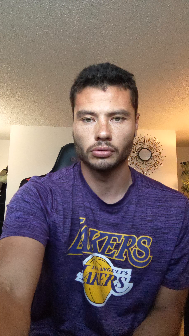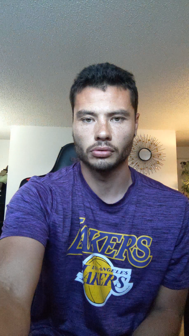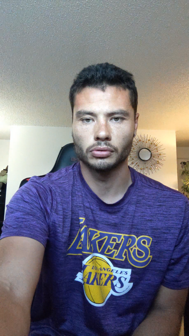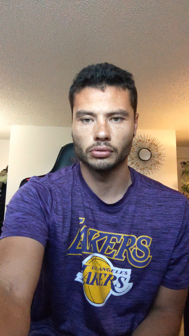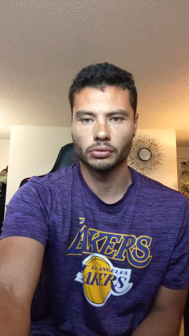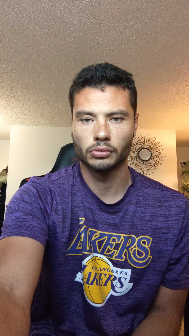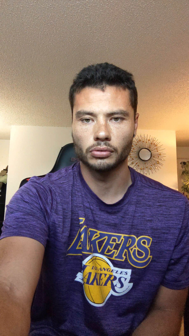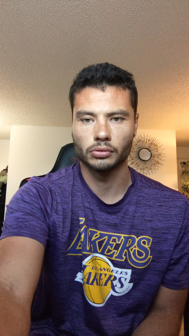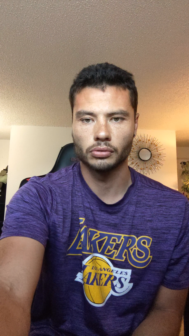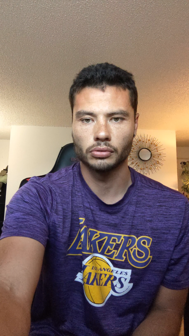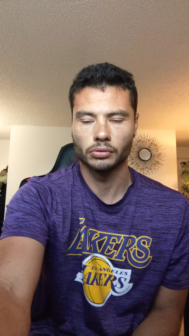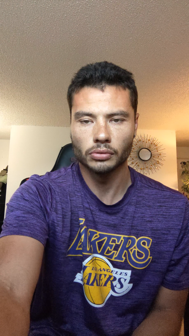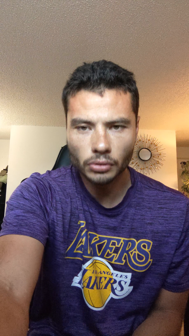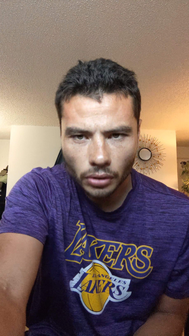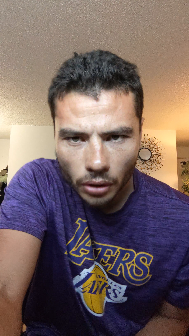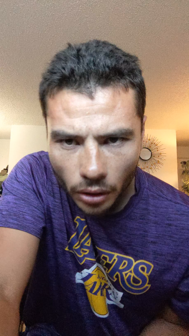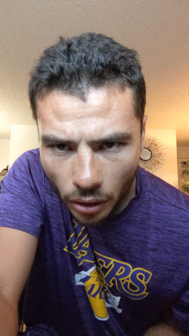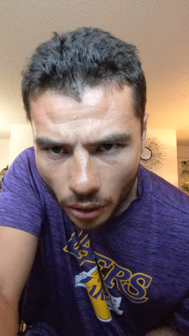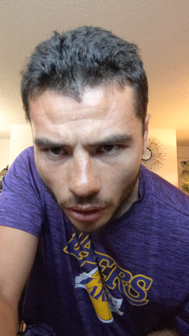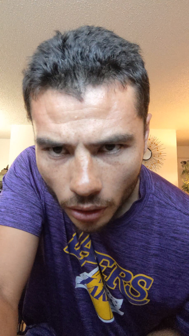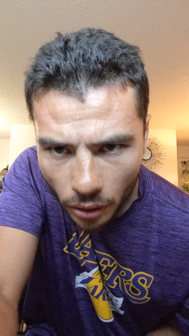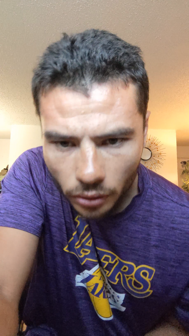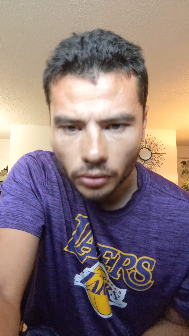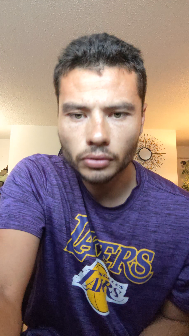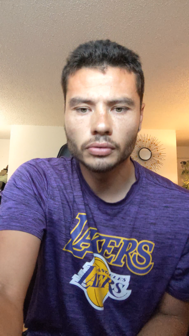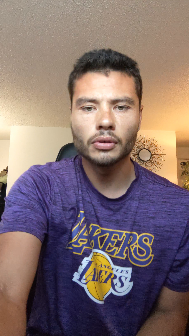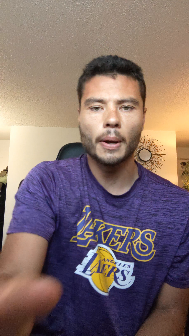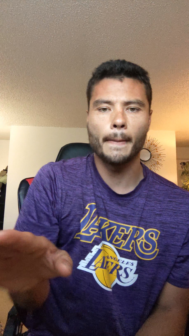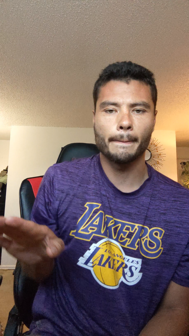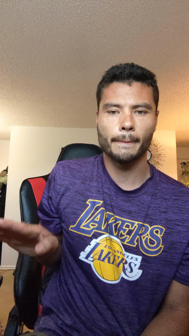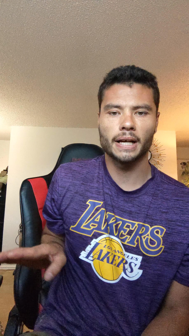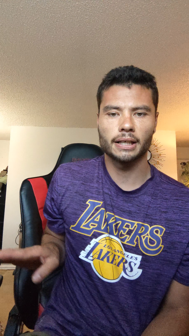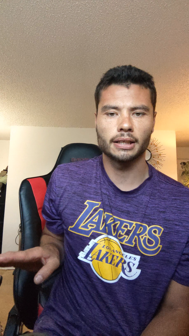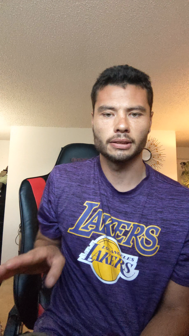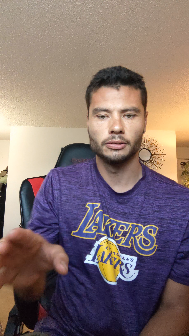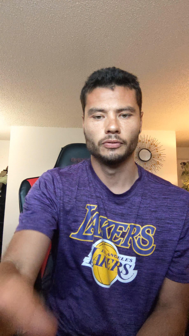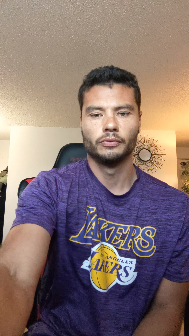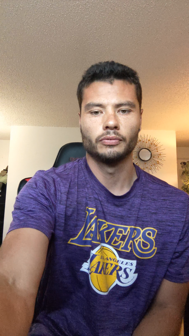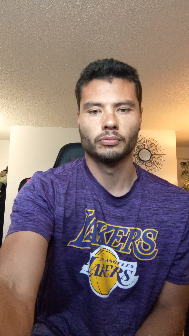penguin